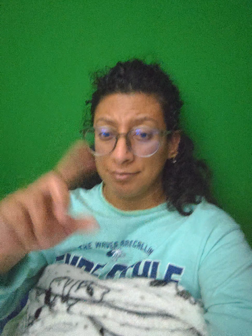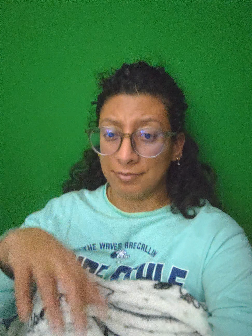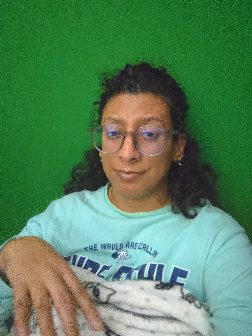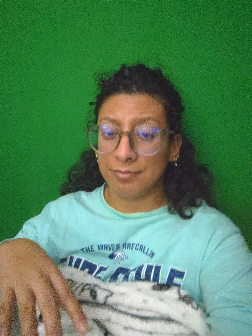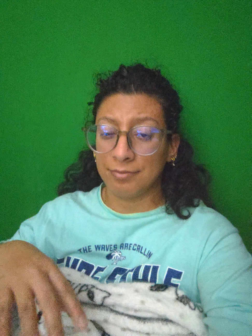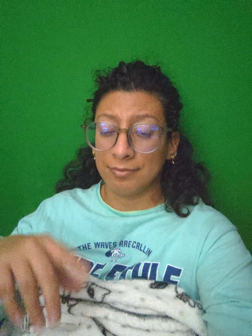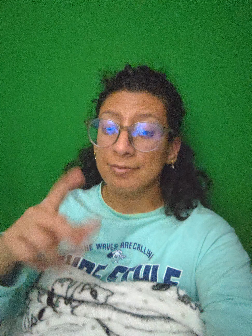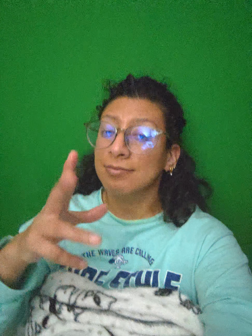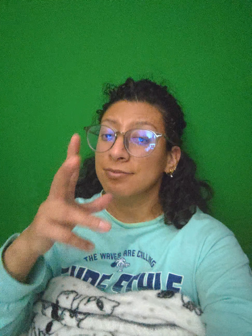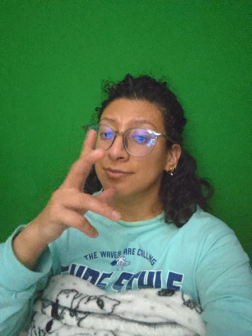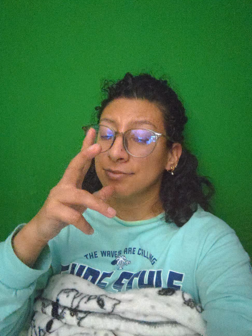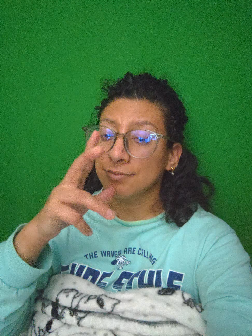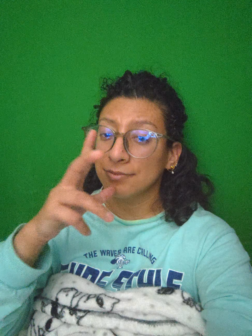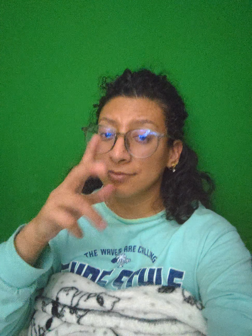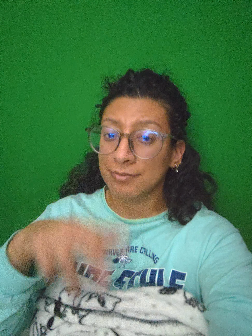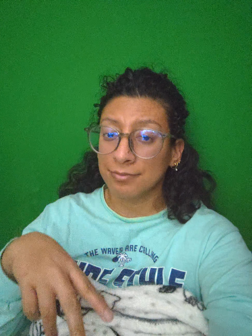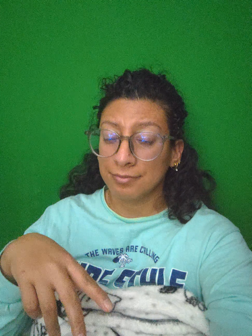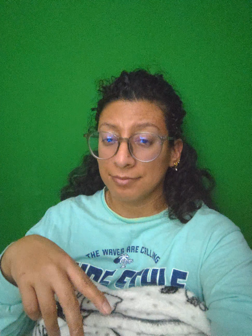hen